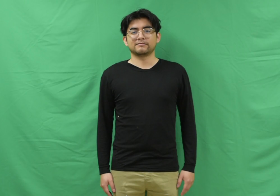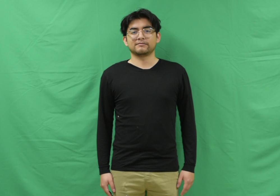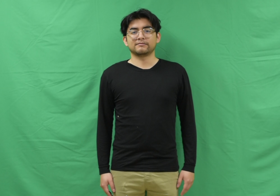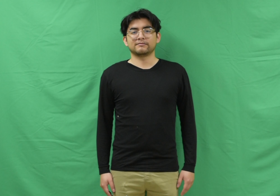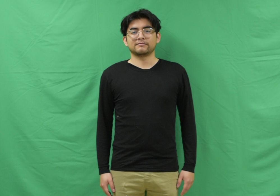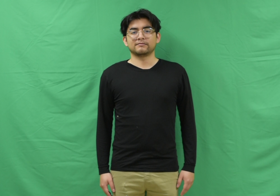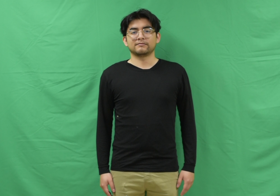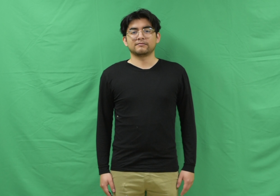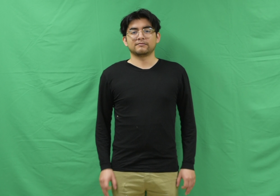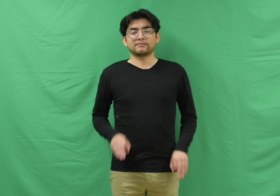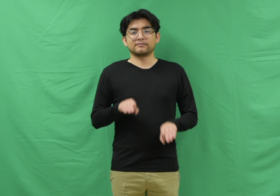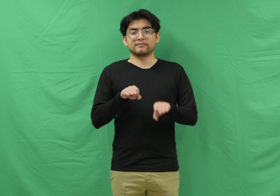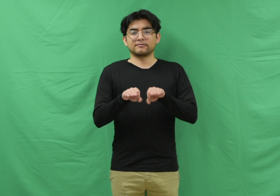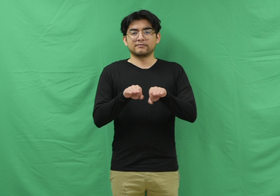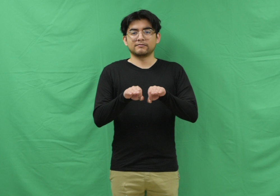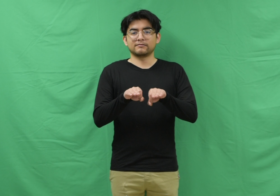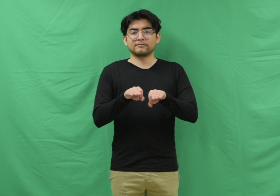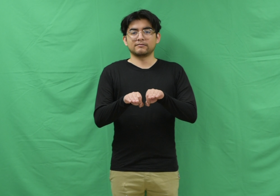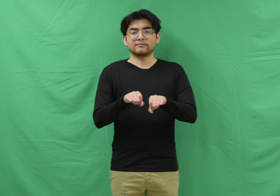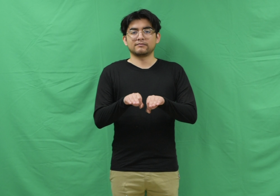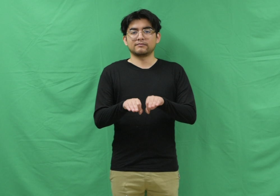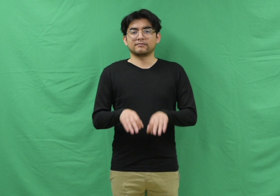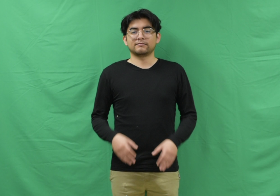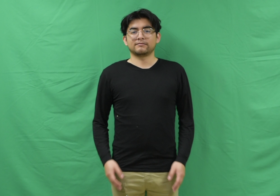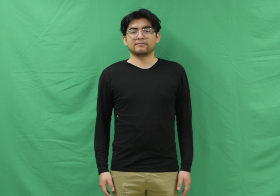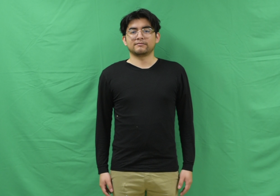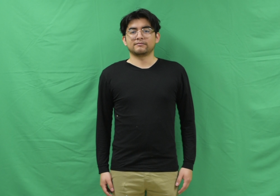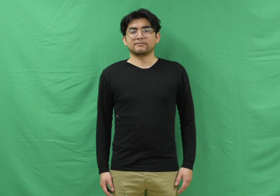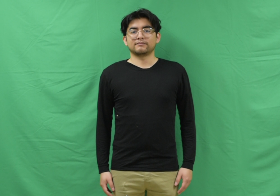trabajo